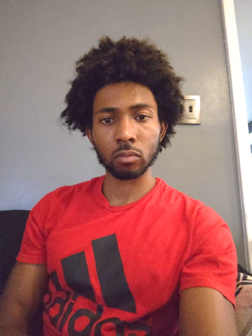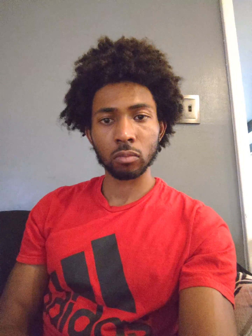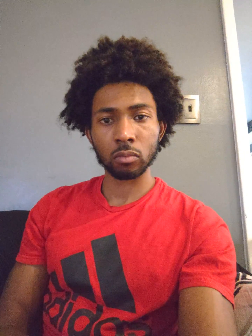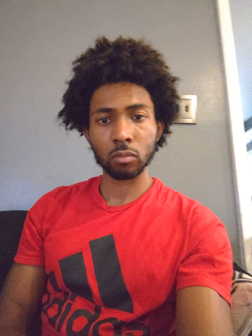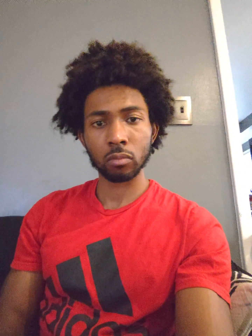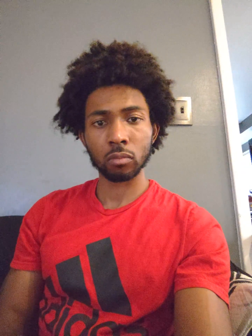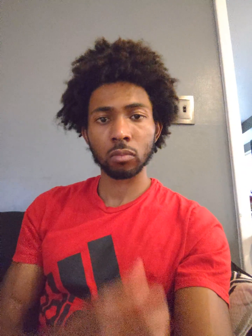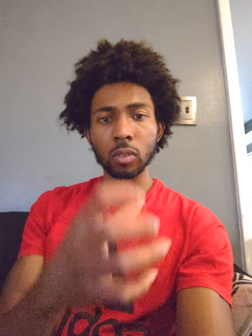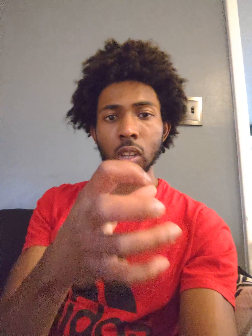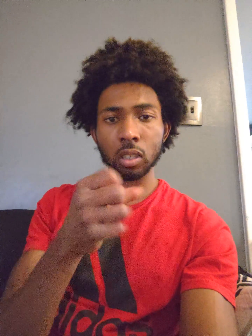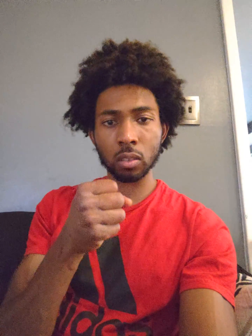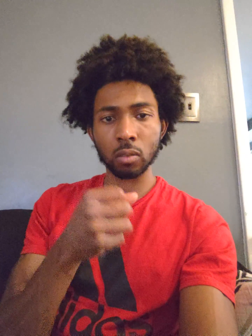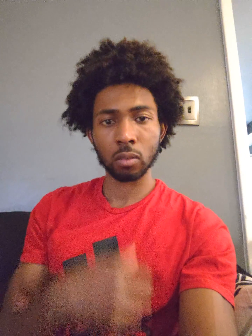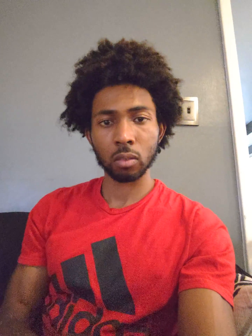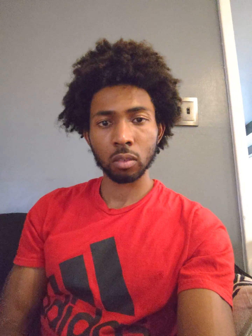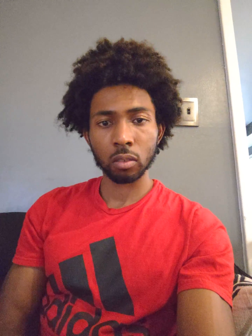get